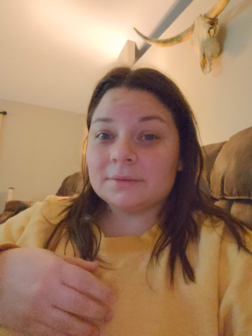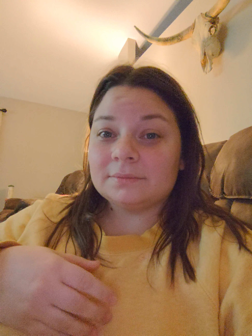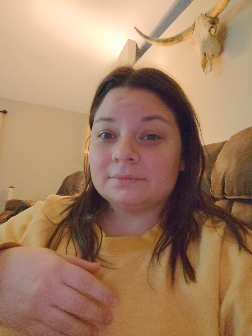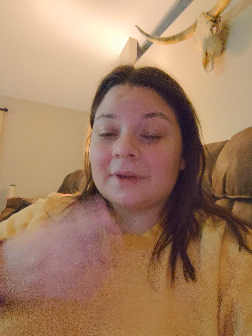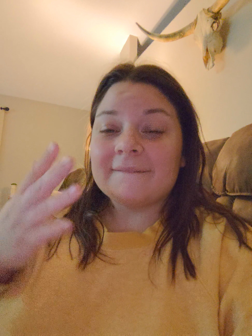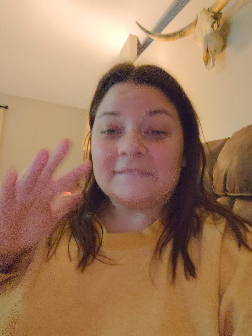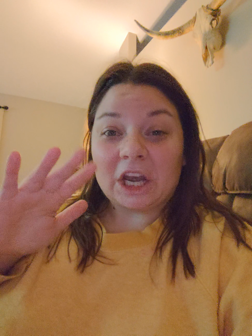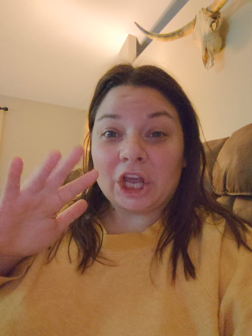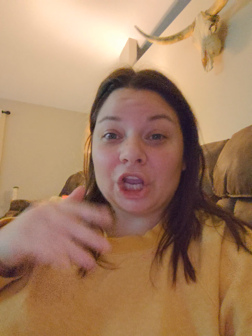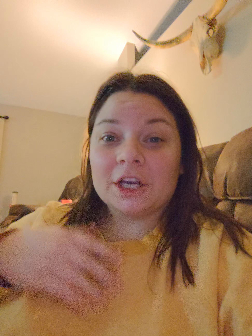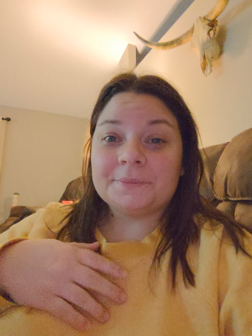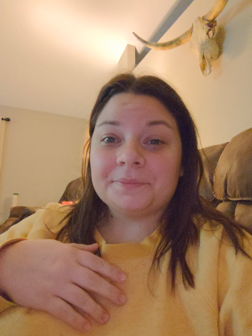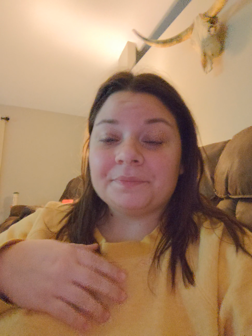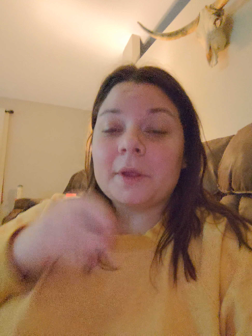finger